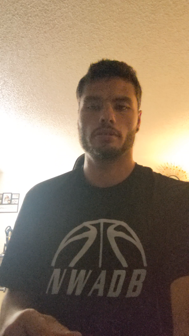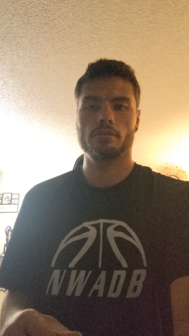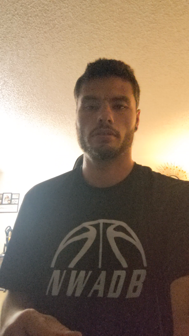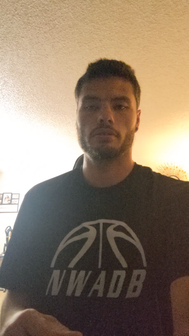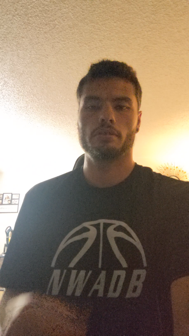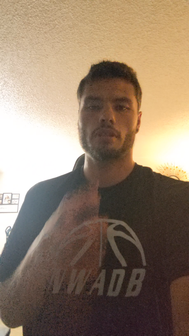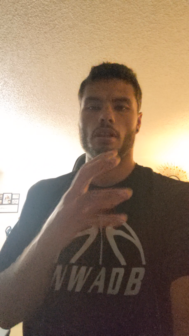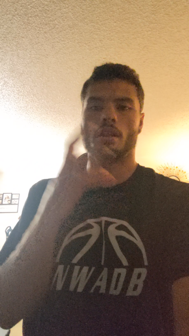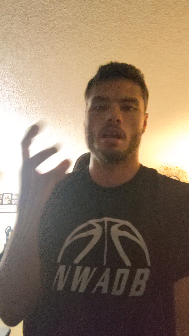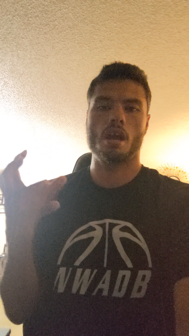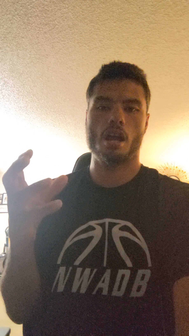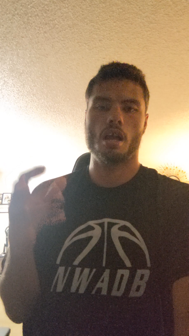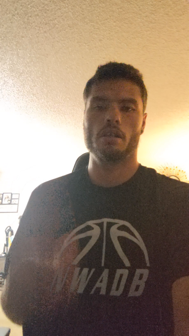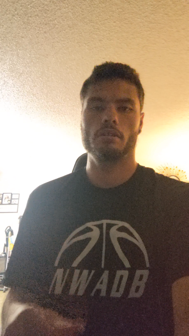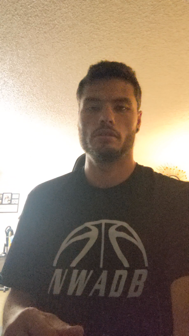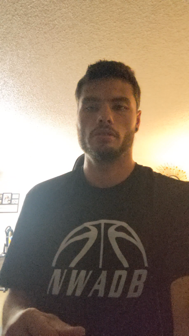a lot